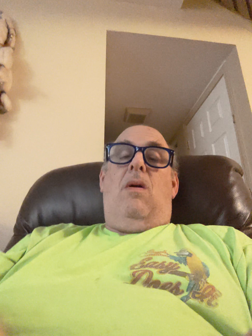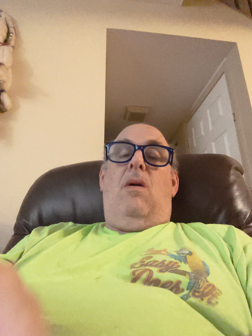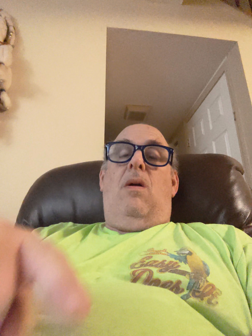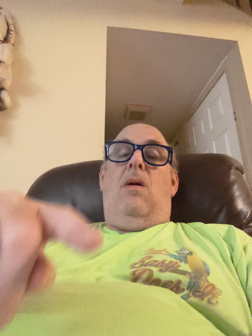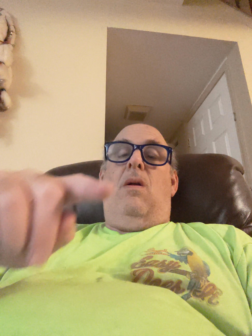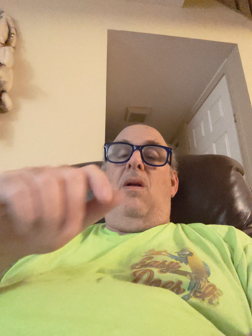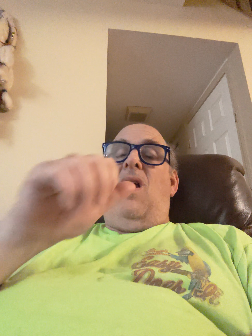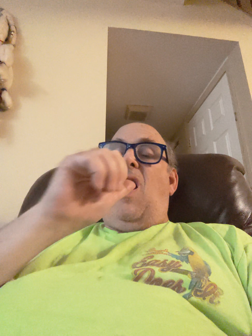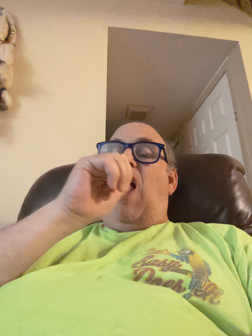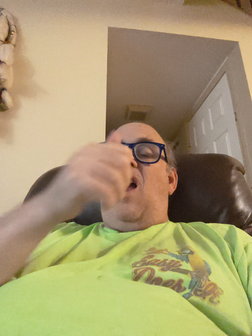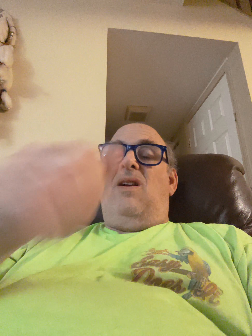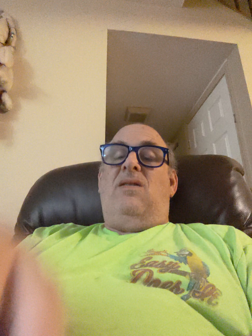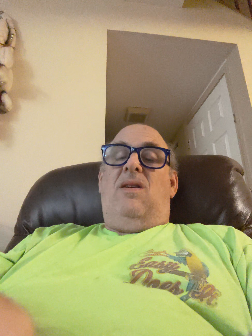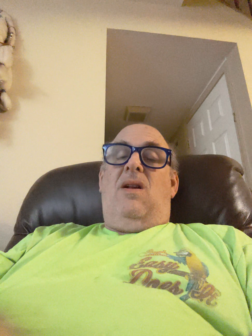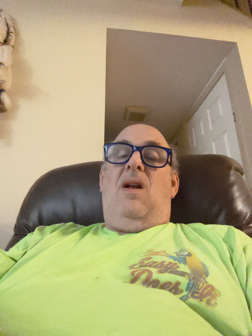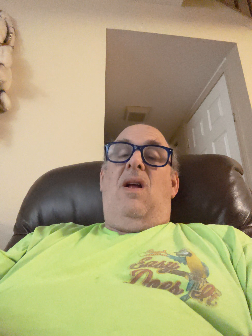nuts